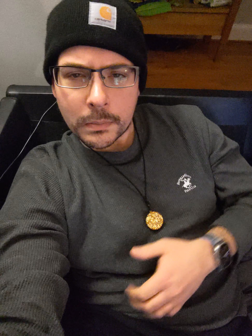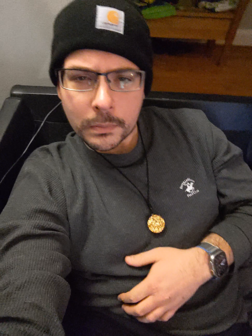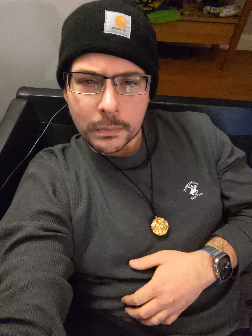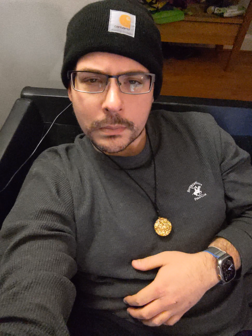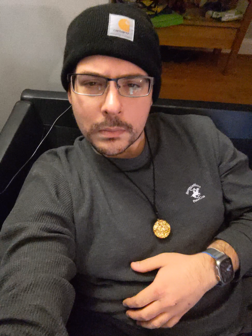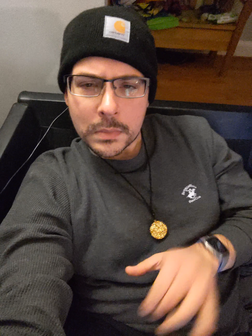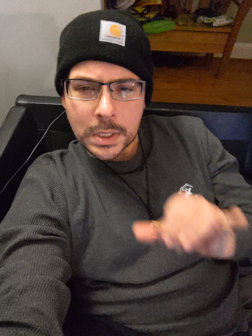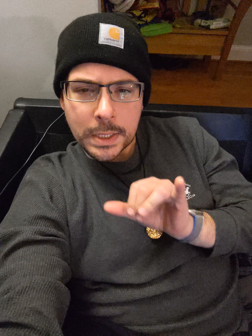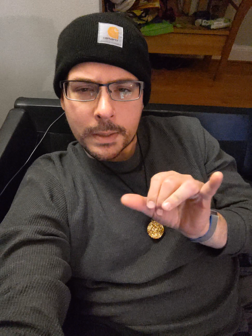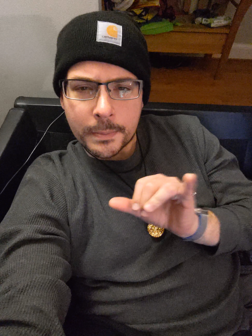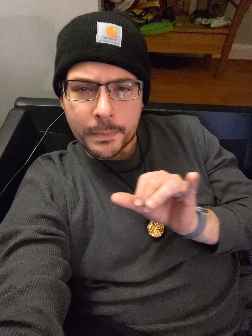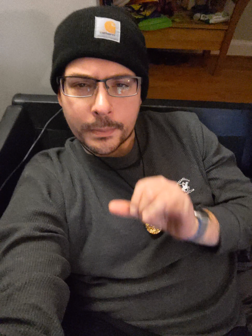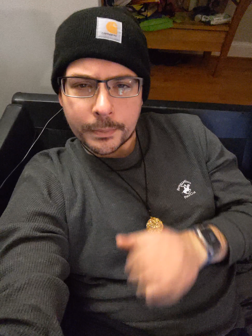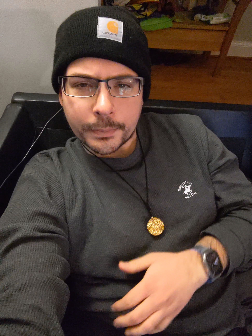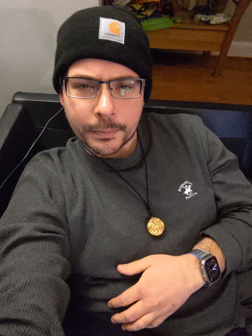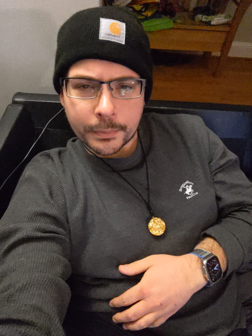same